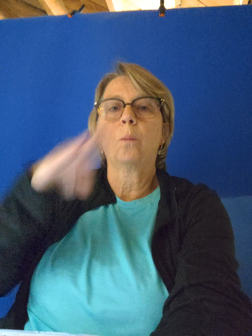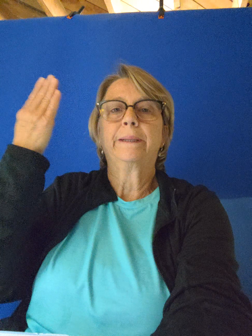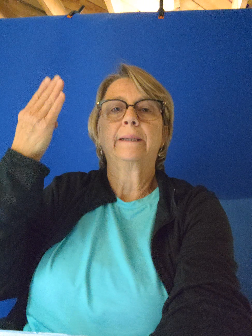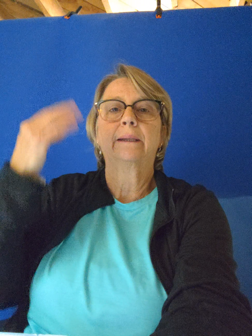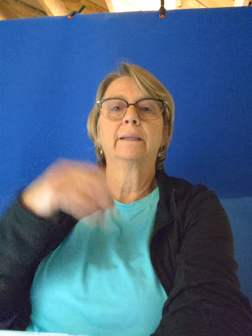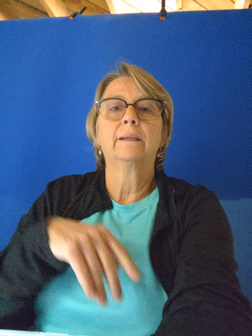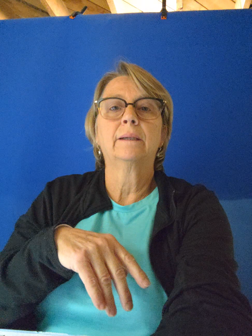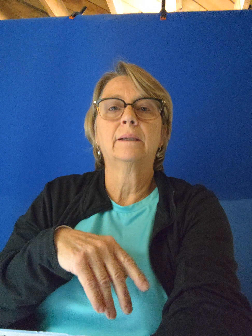open